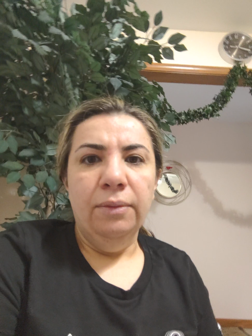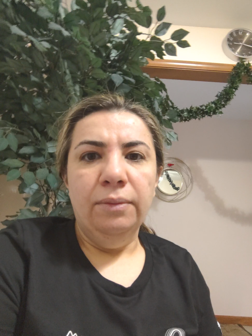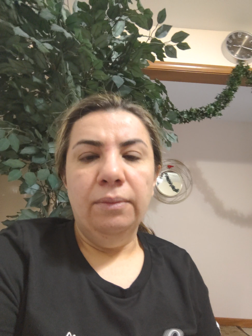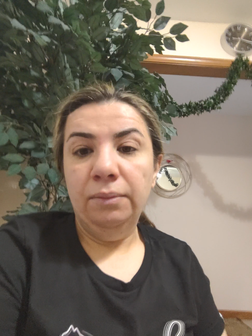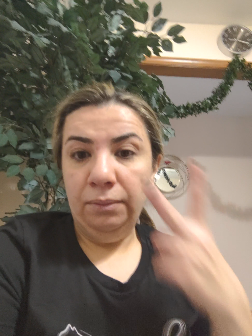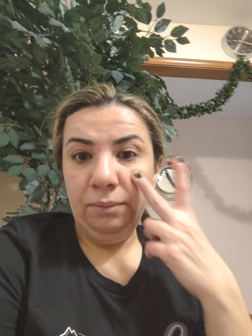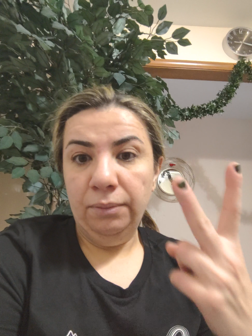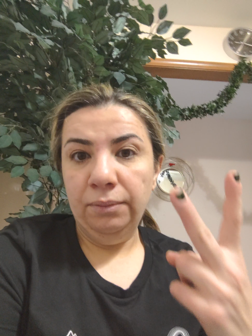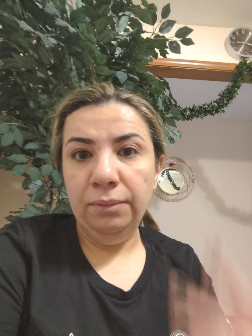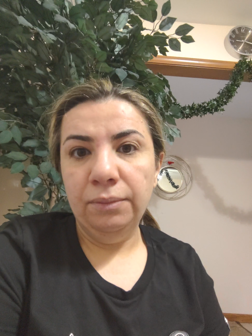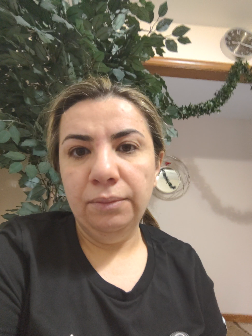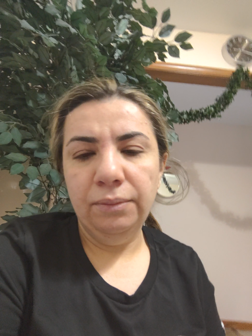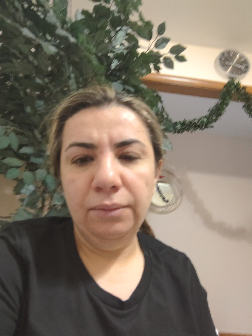see